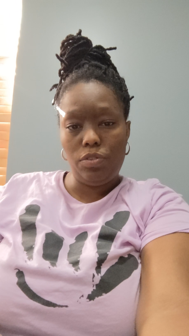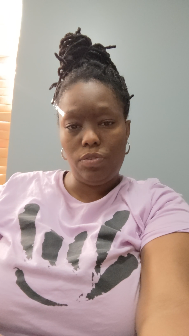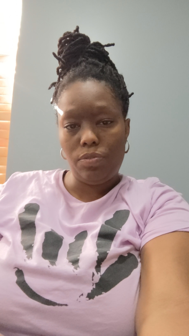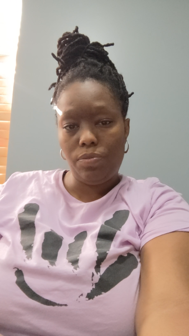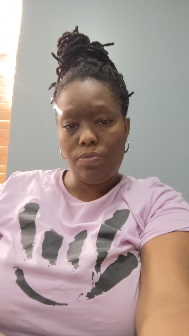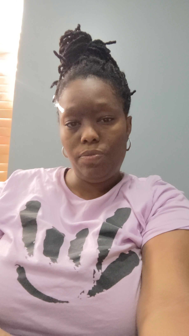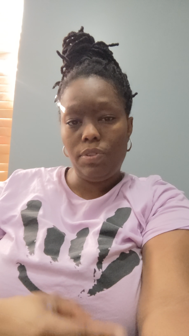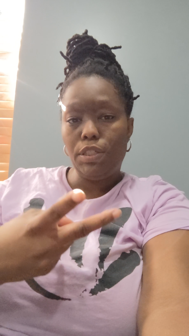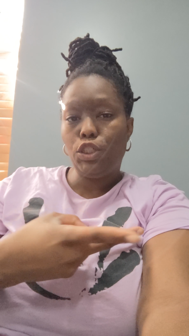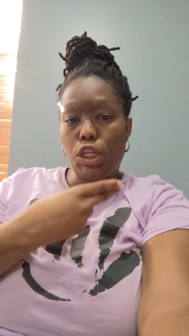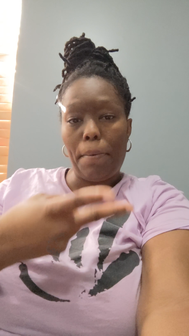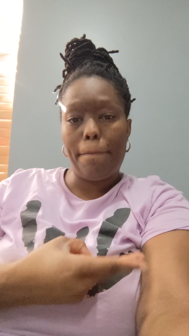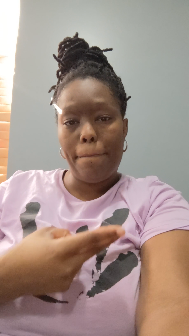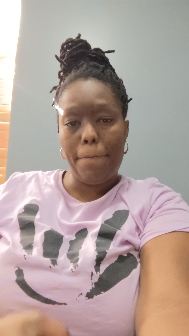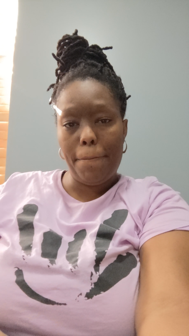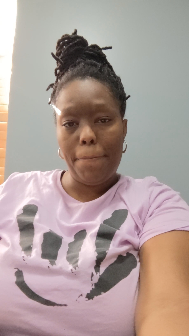sheep